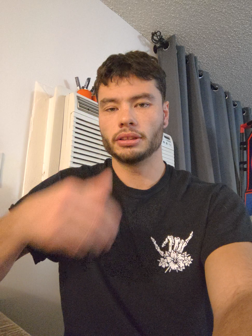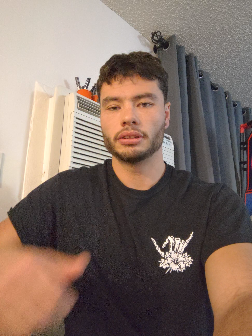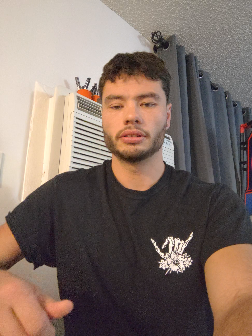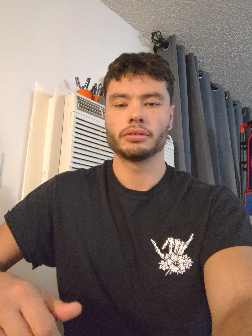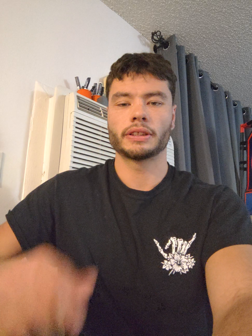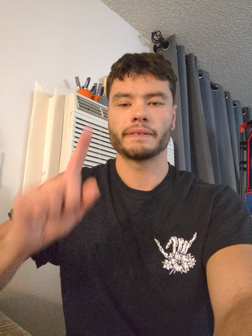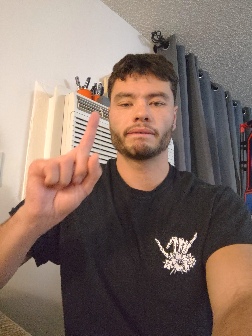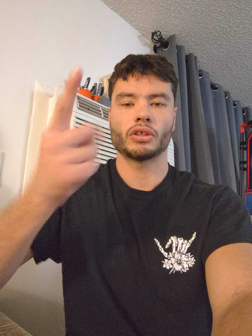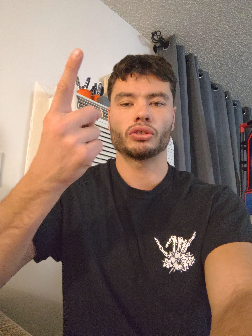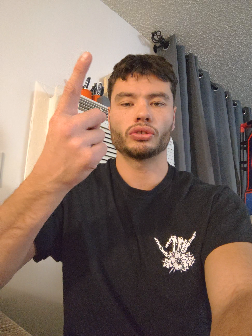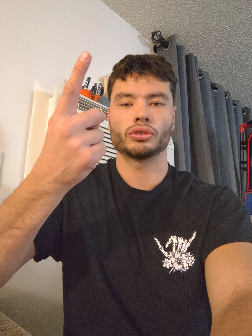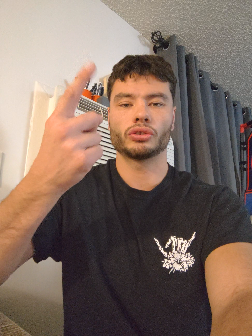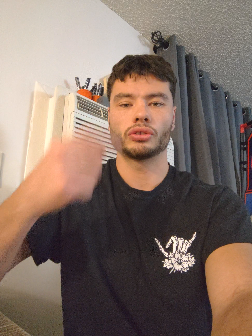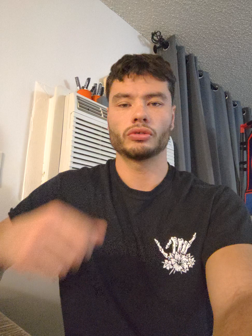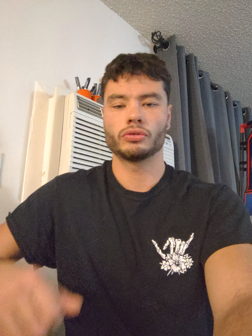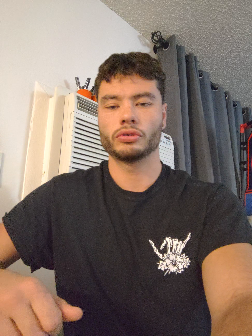first